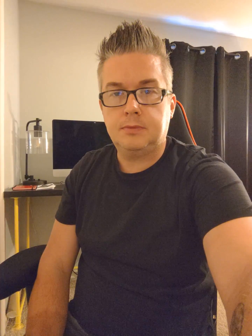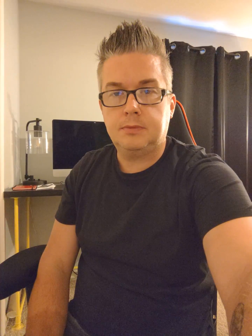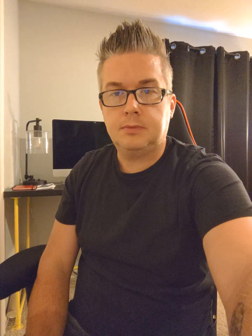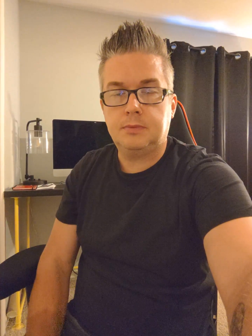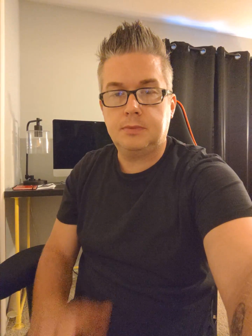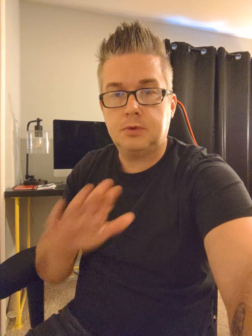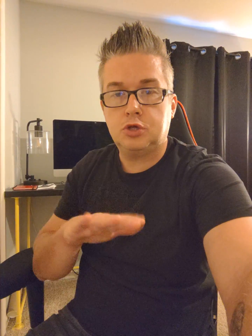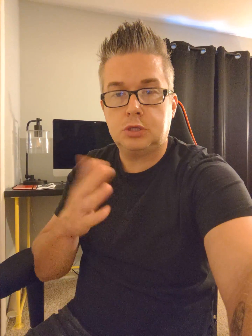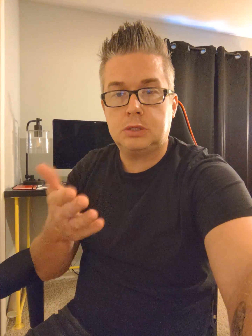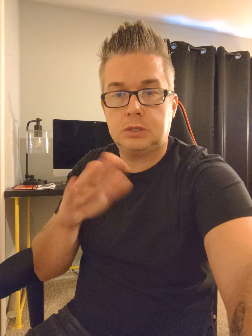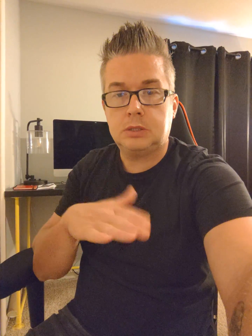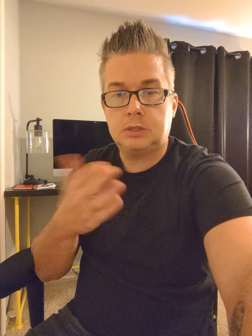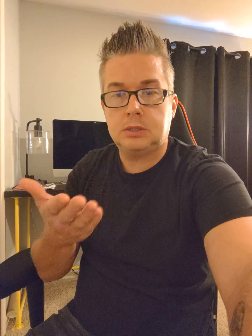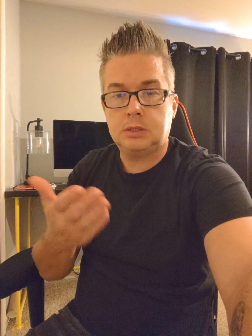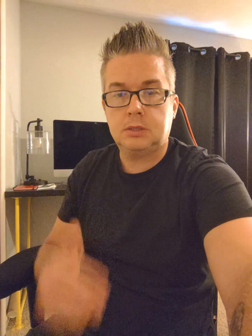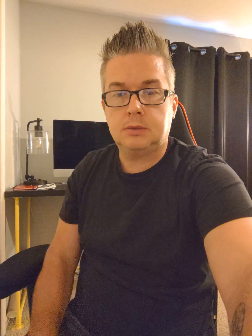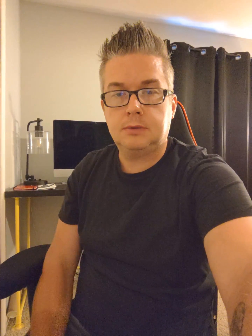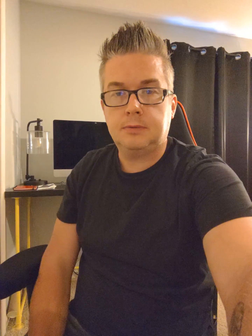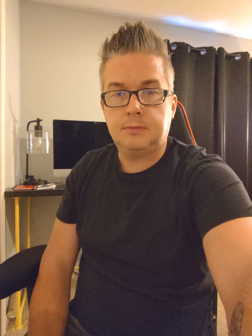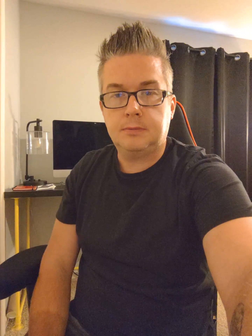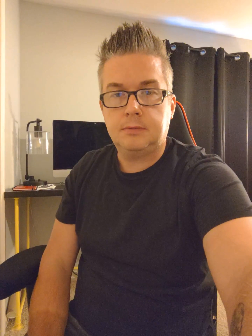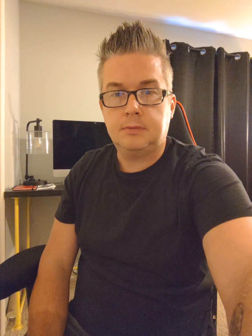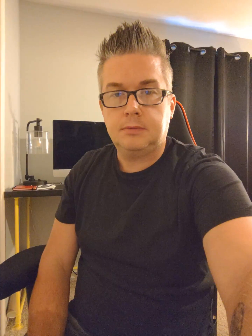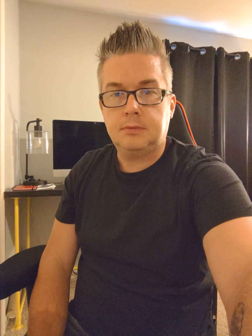kitchen